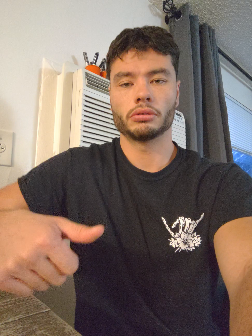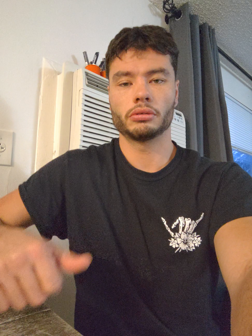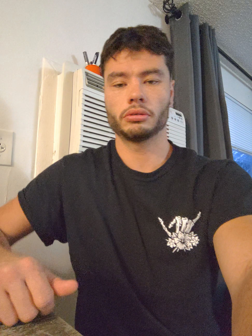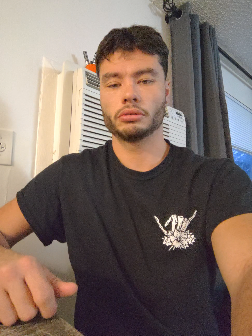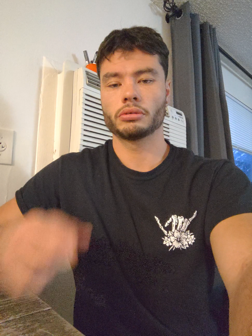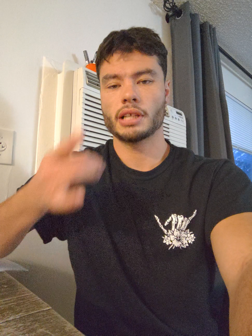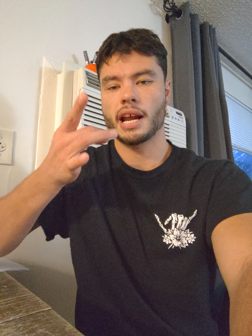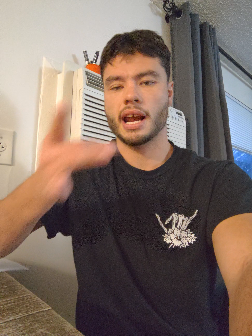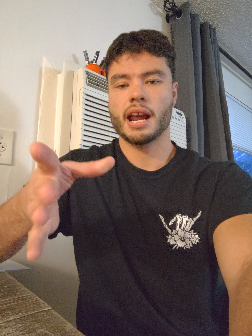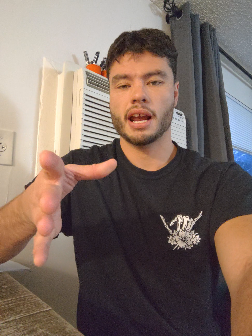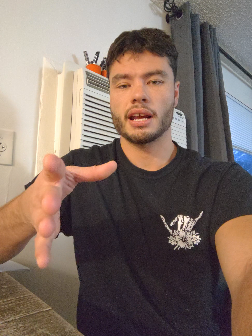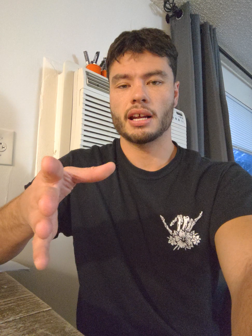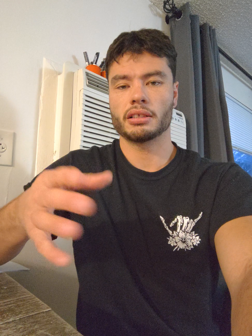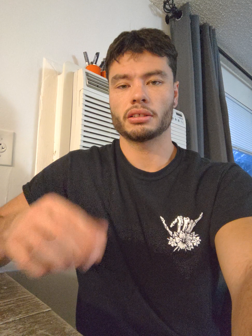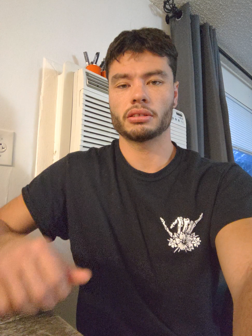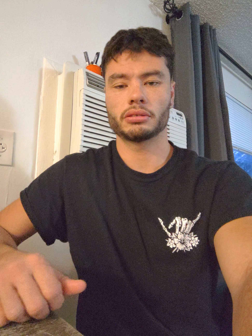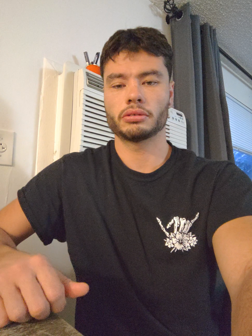hate